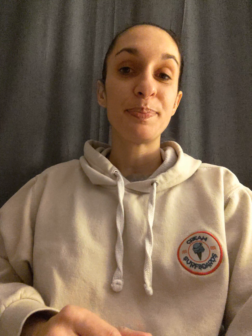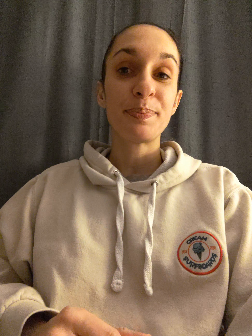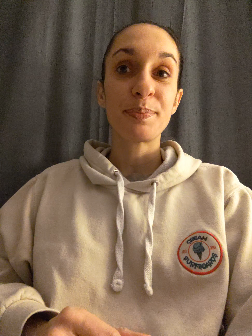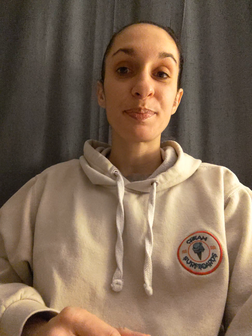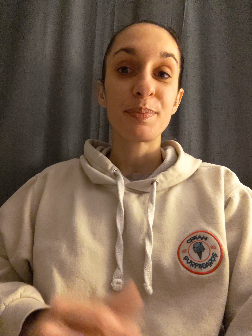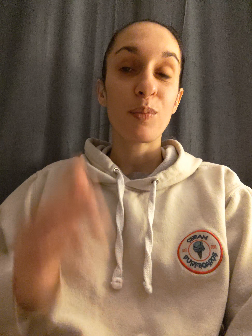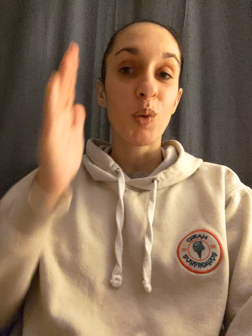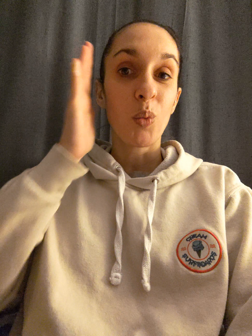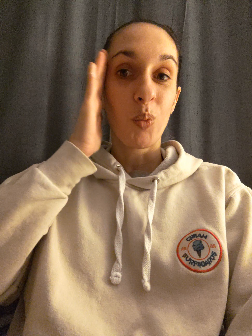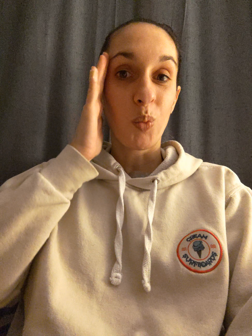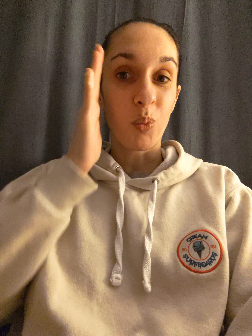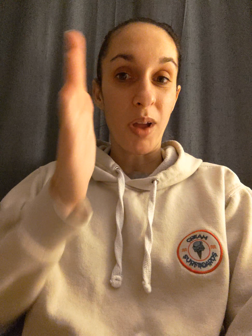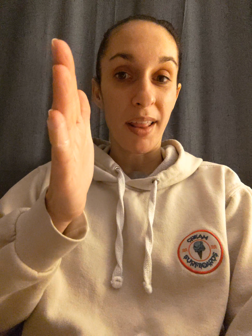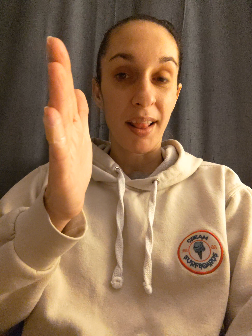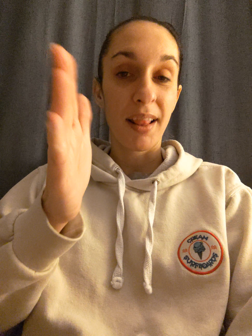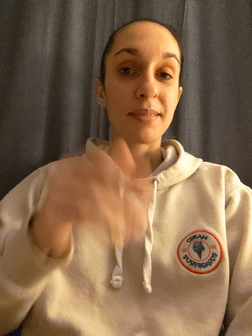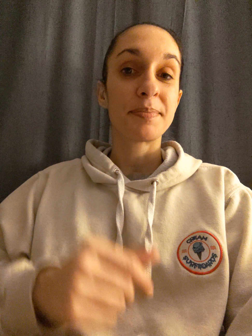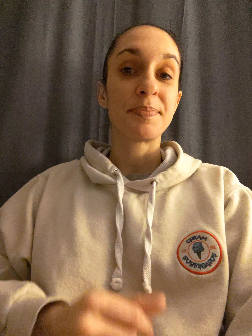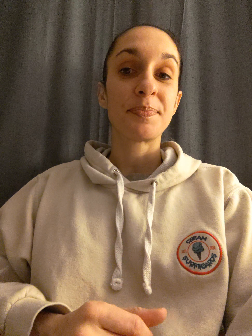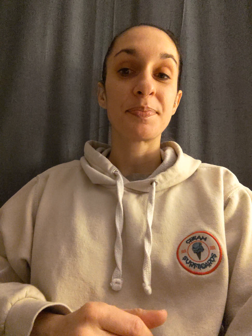will